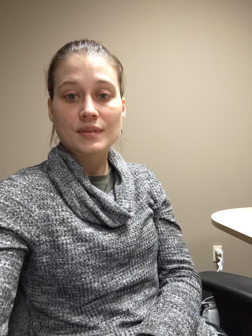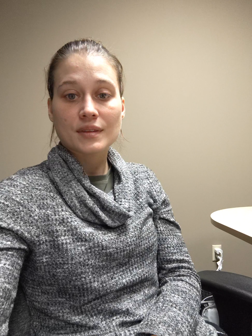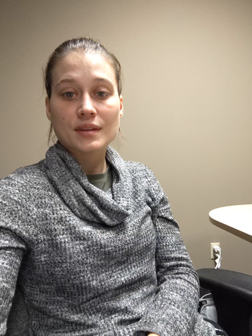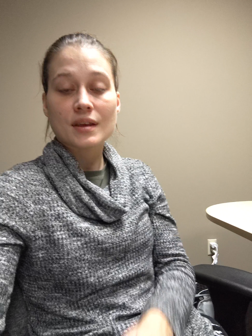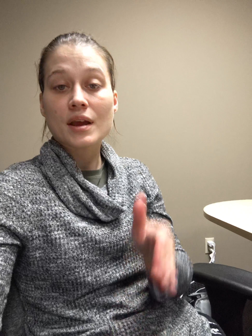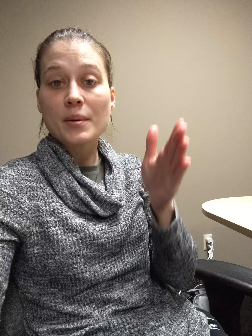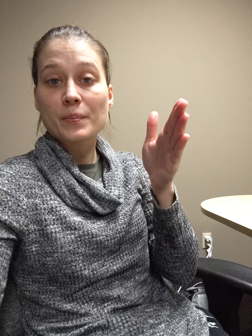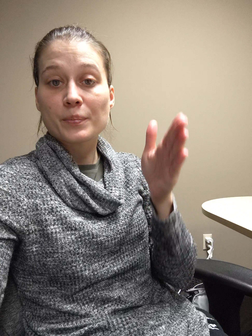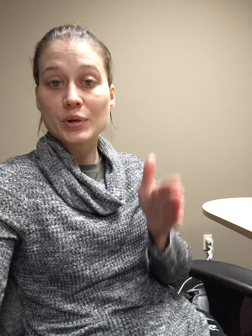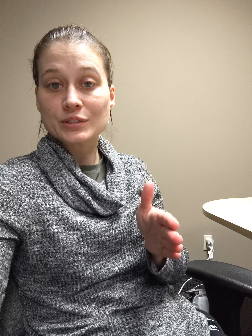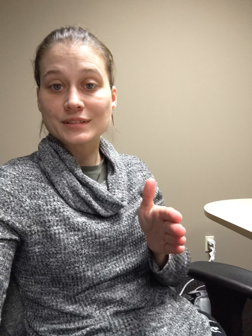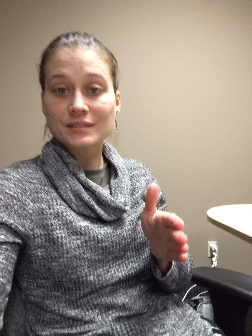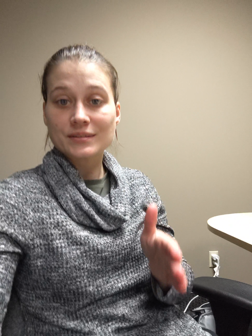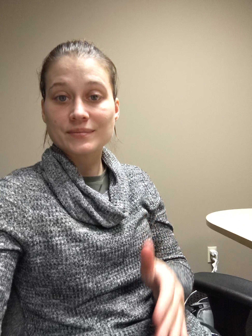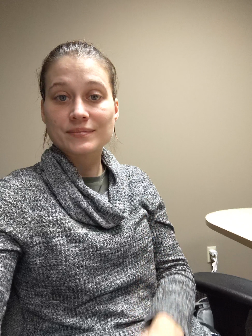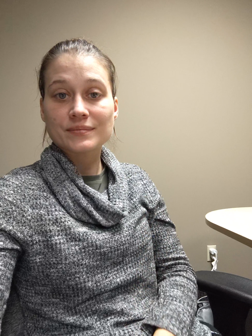person